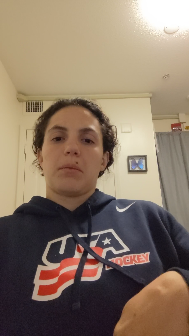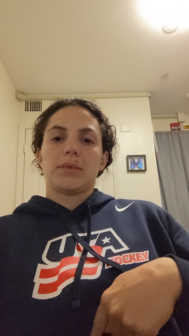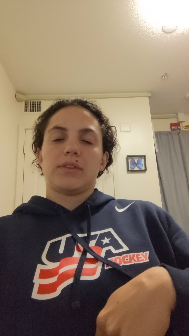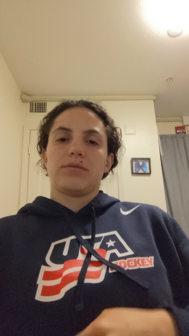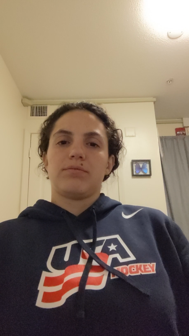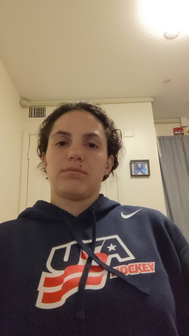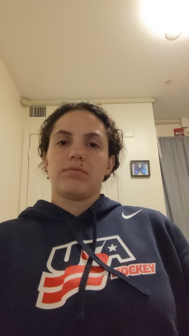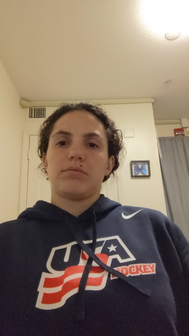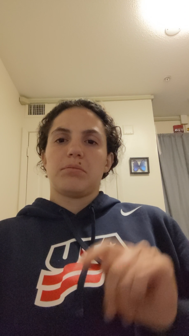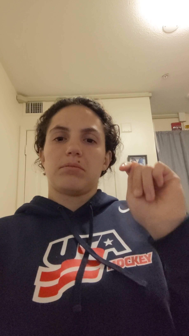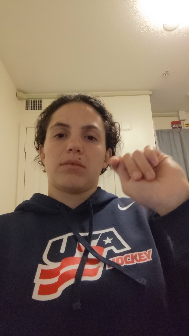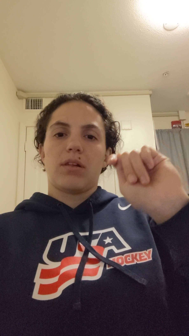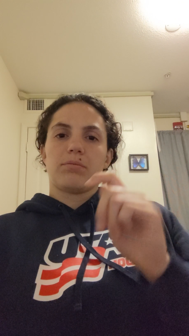bathroom